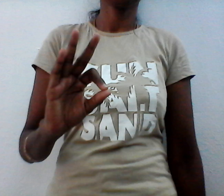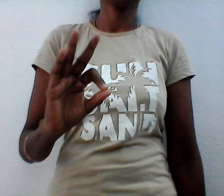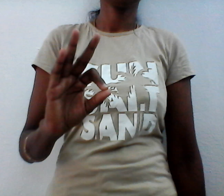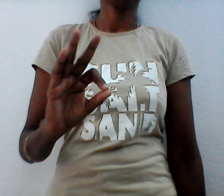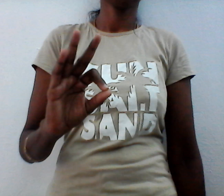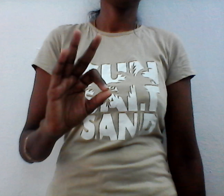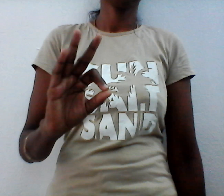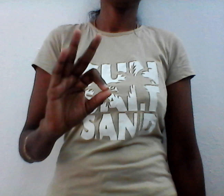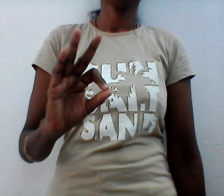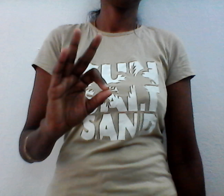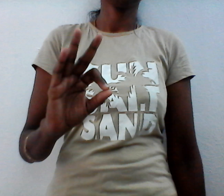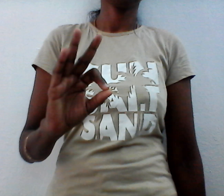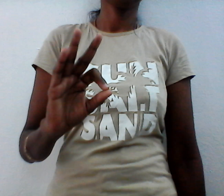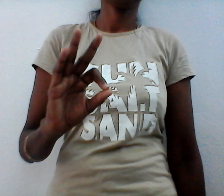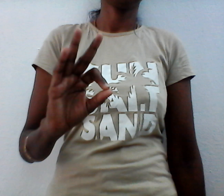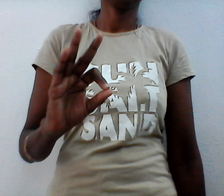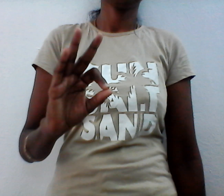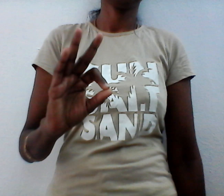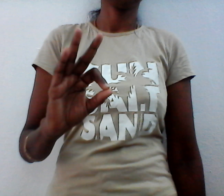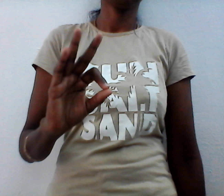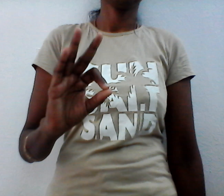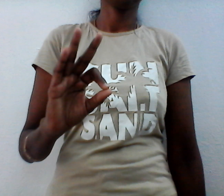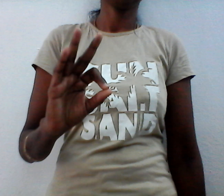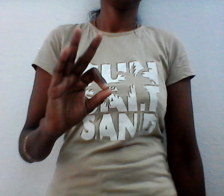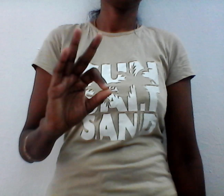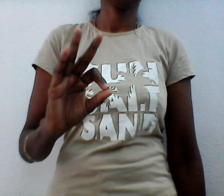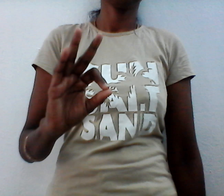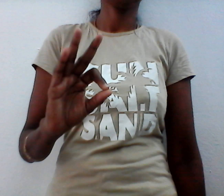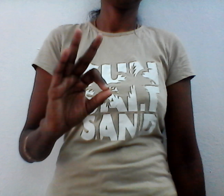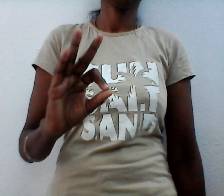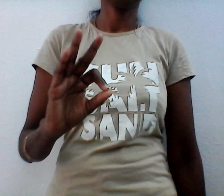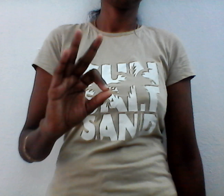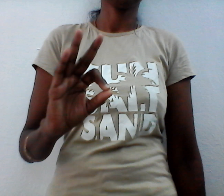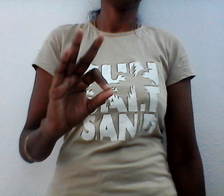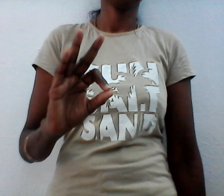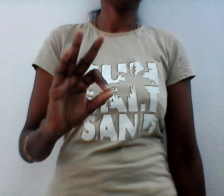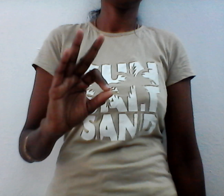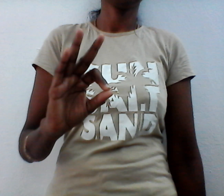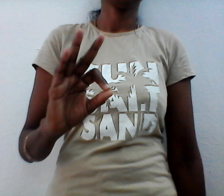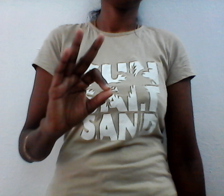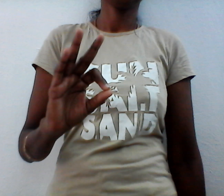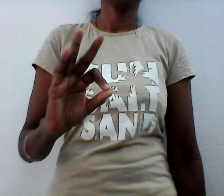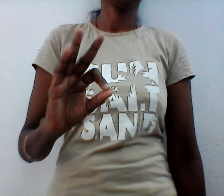ഒ